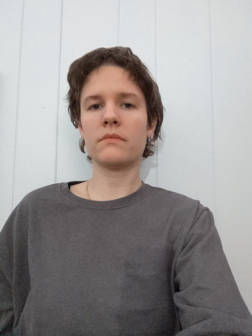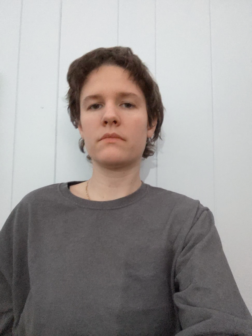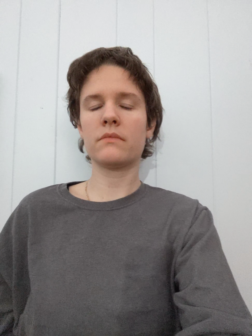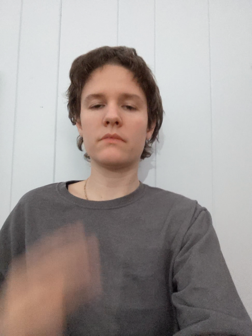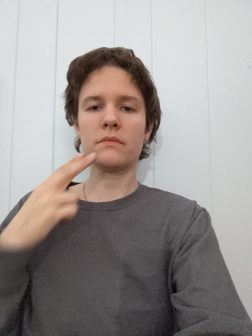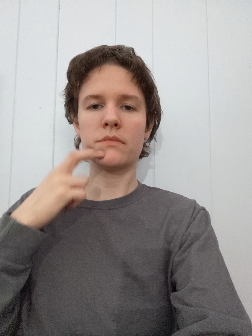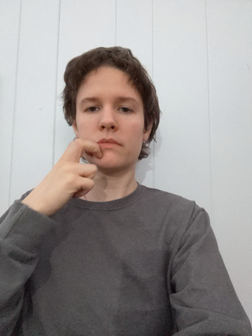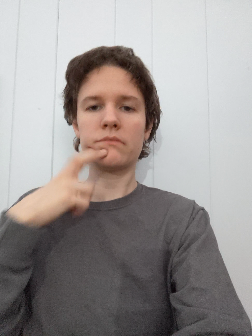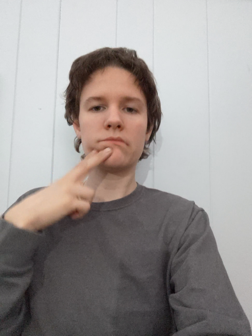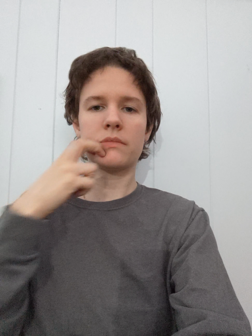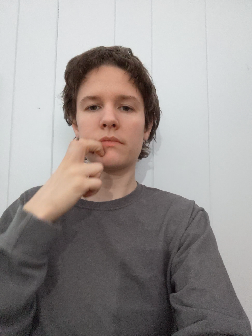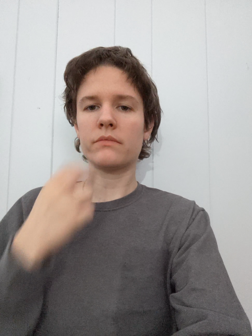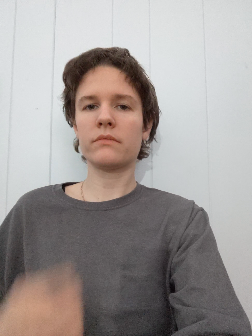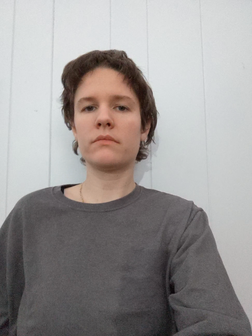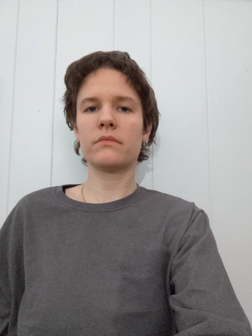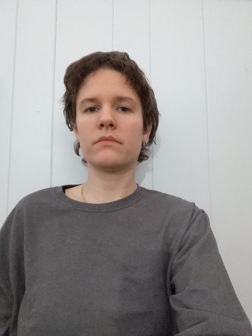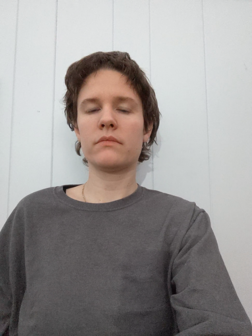gum